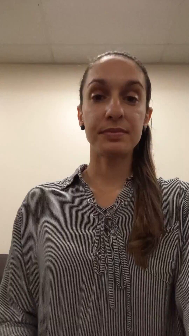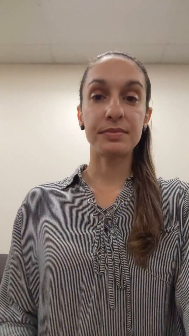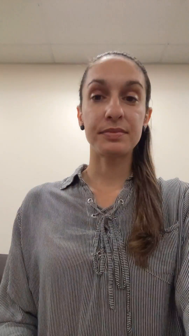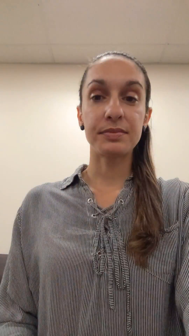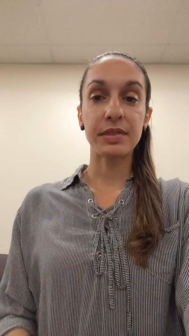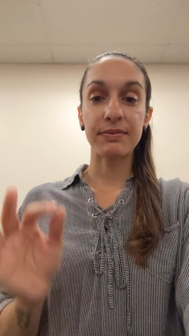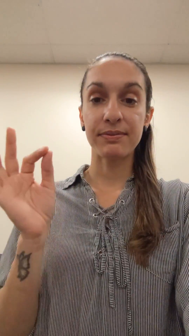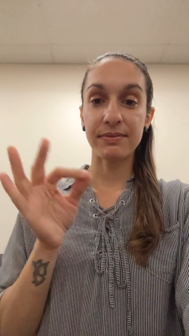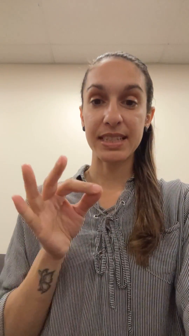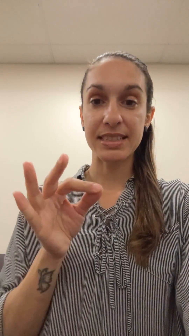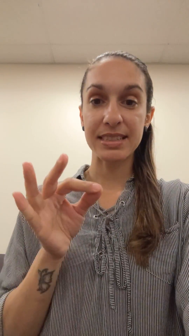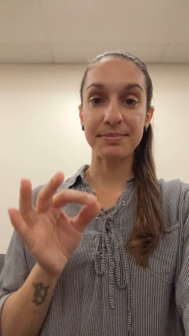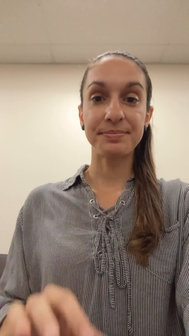fit